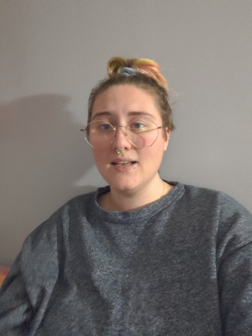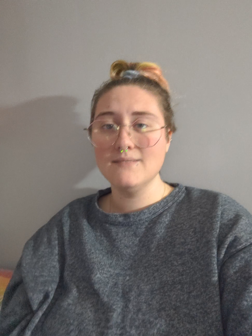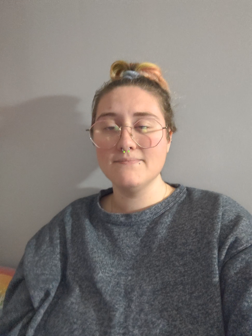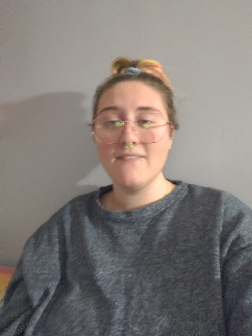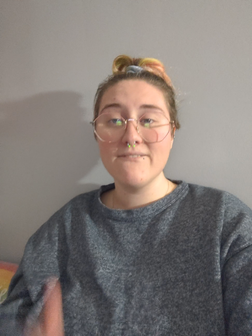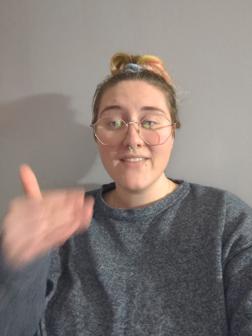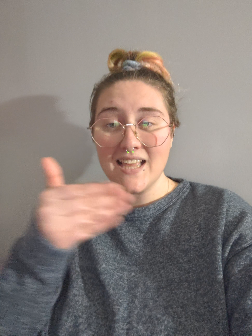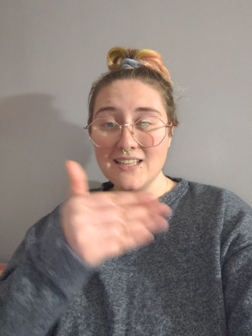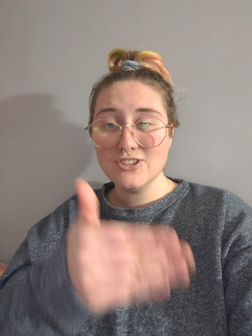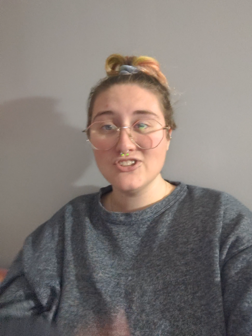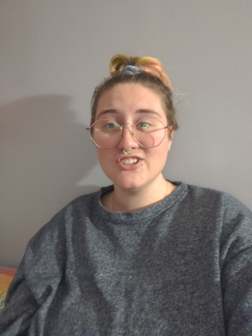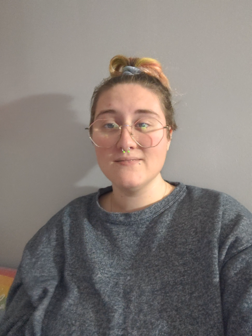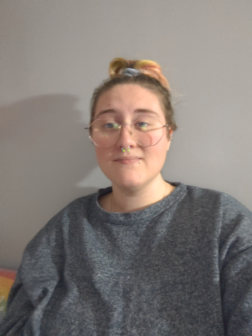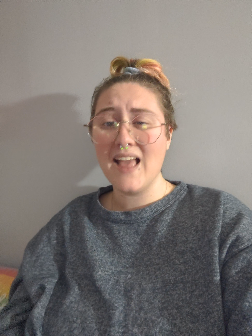fish